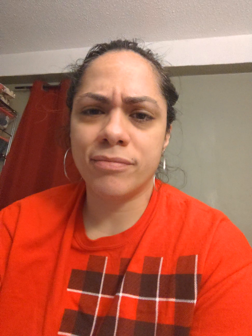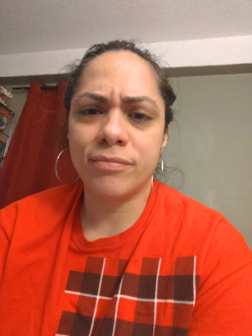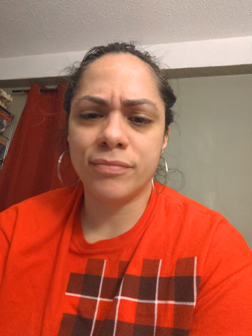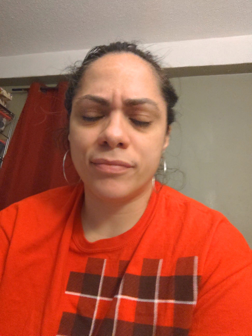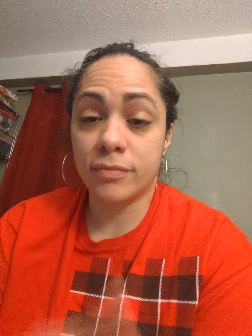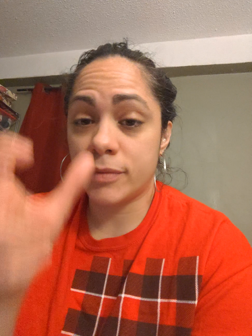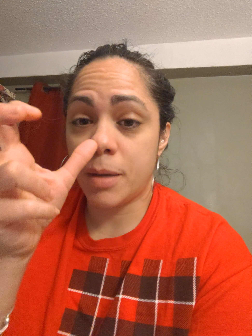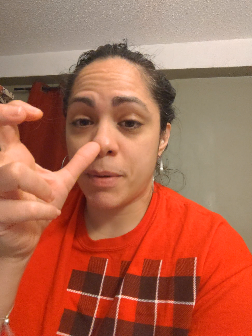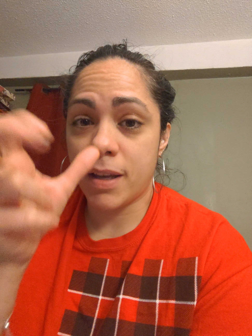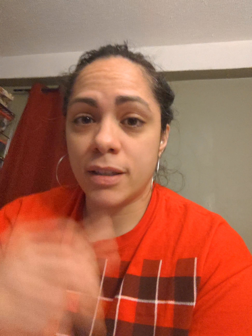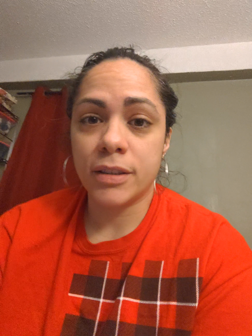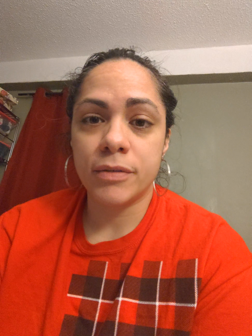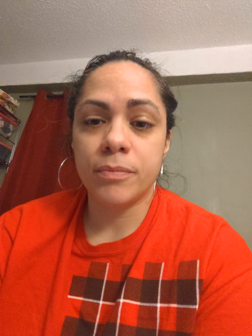bug